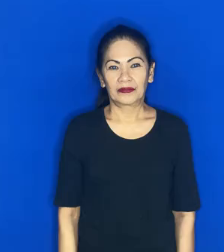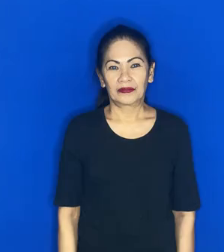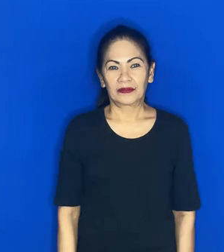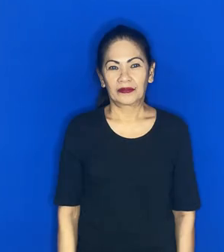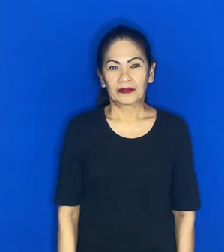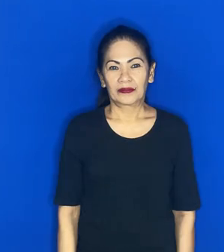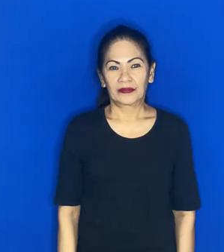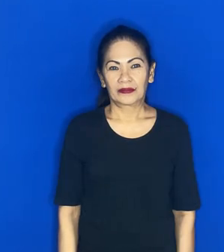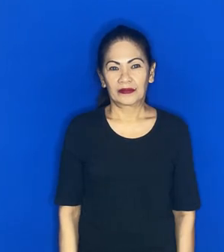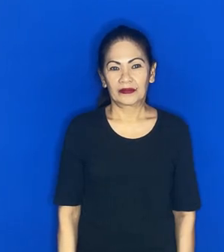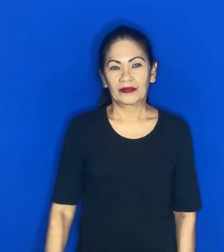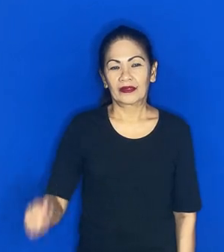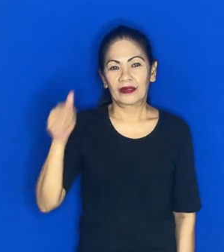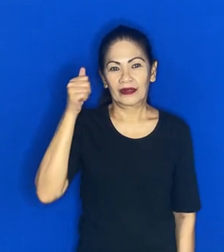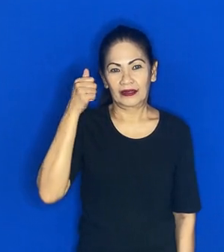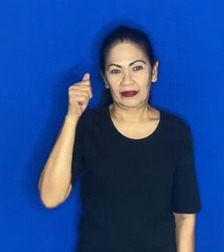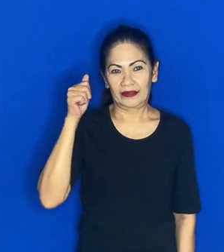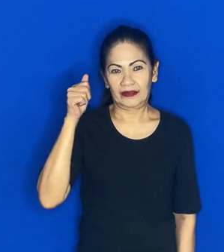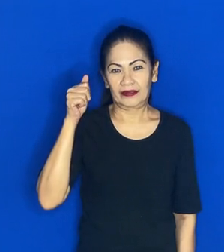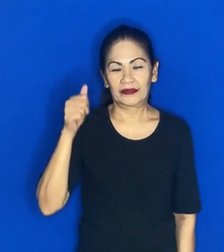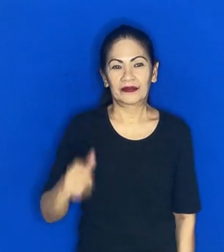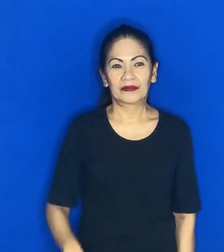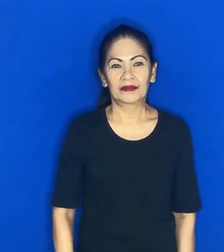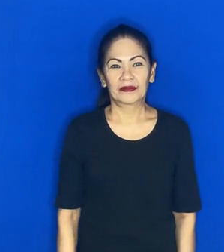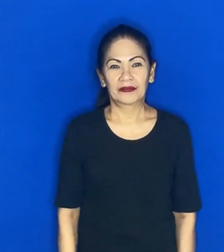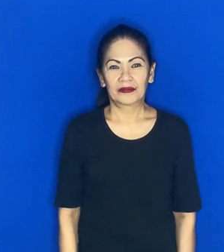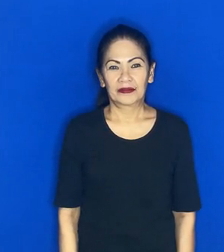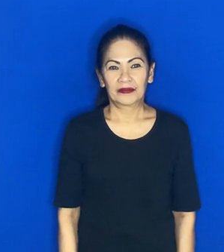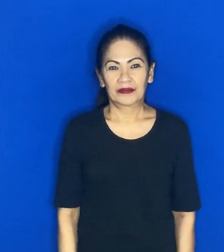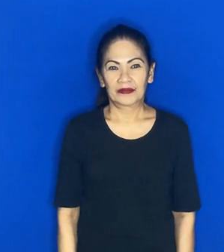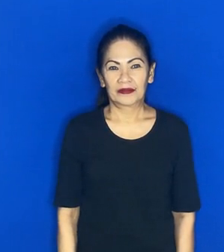auntie